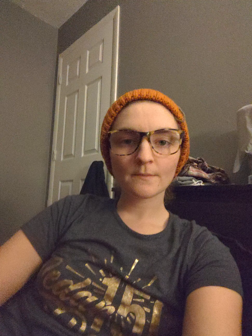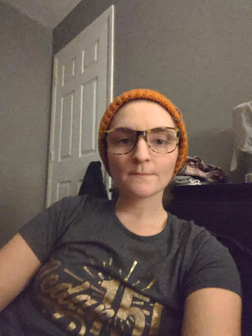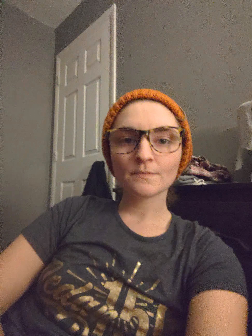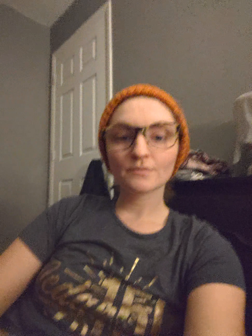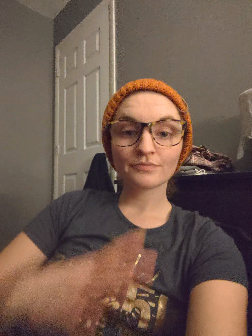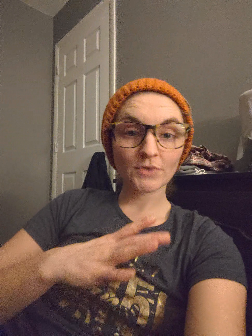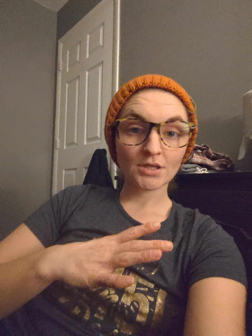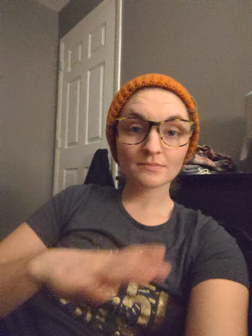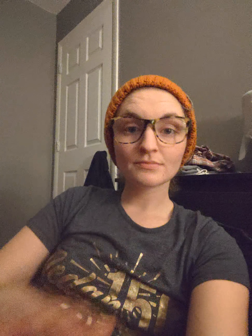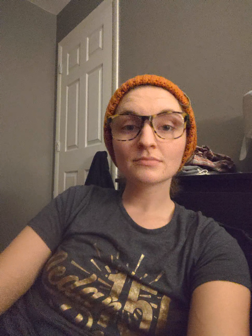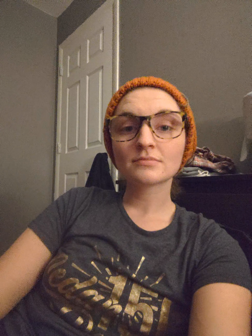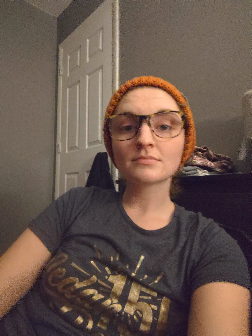fine